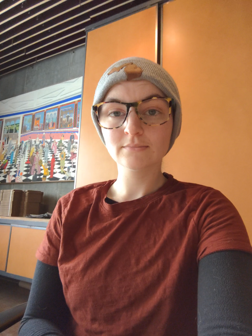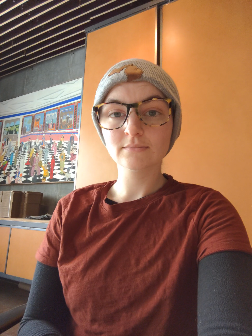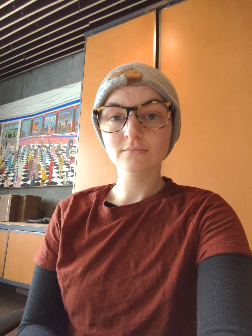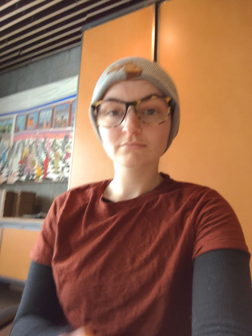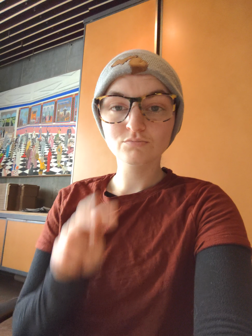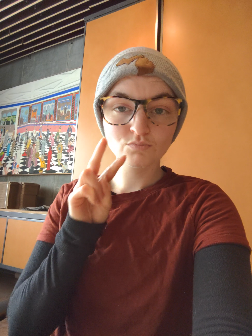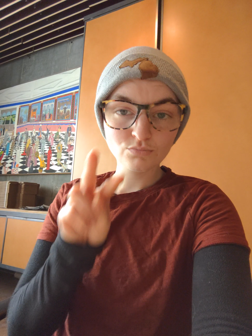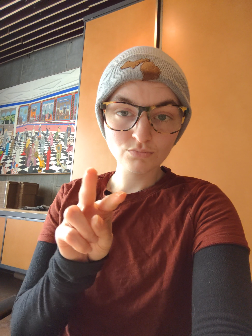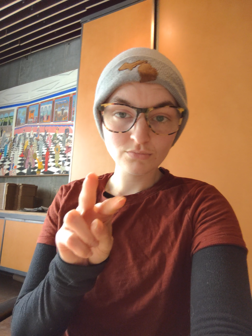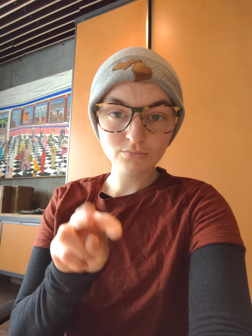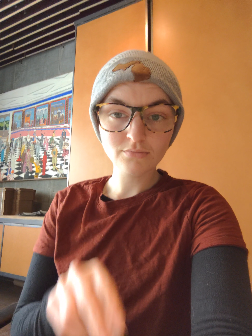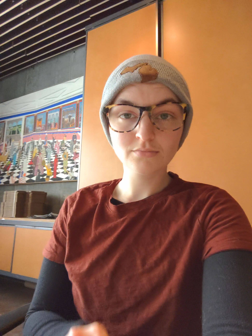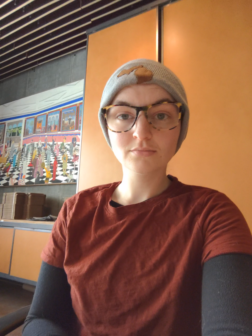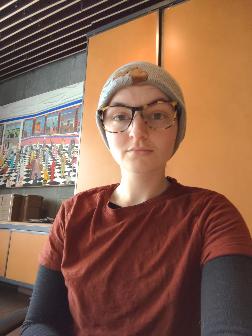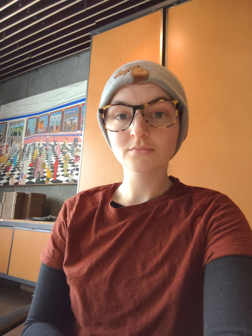look